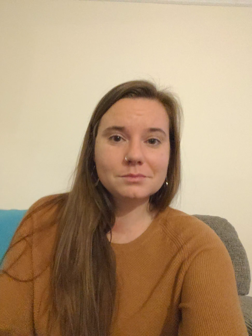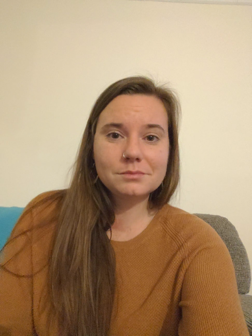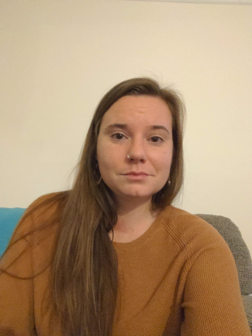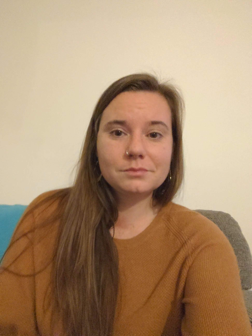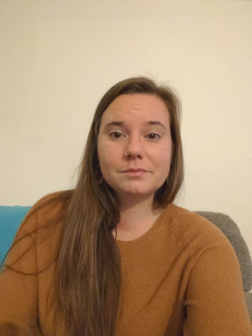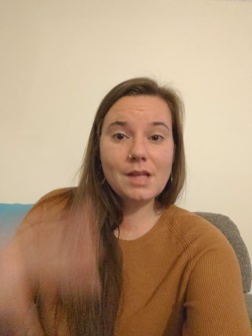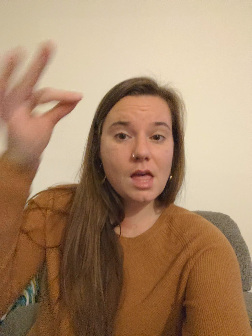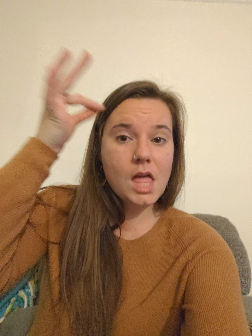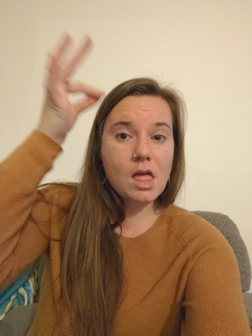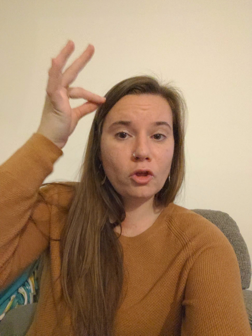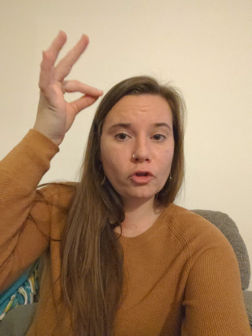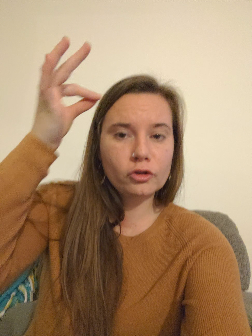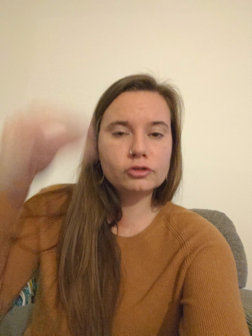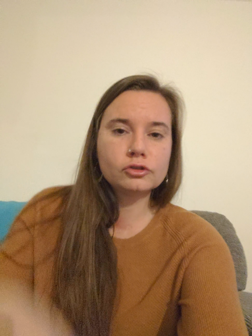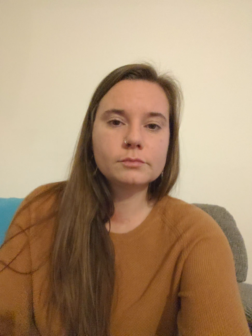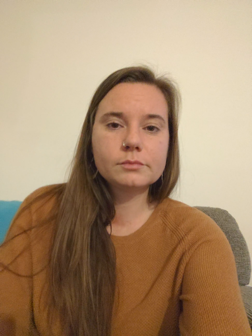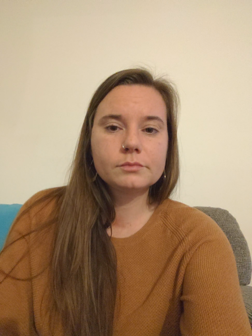hair